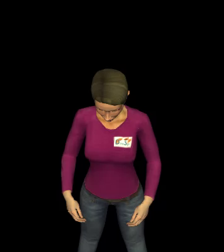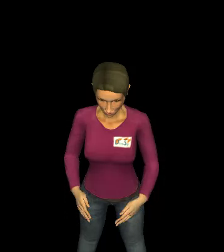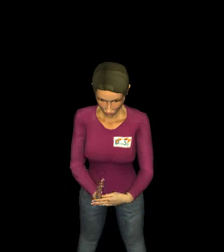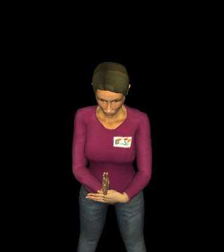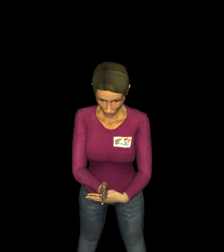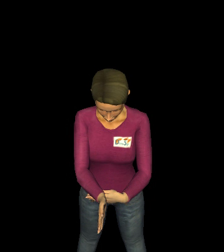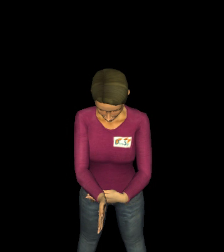مدخل